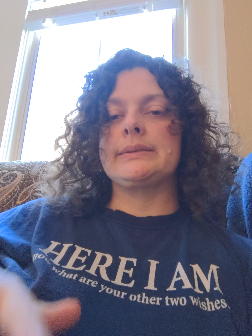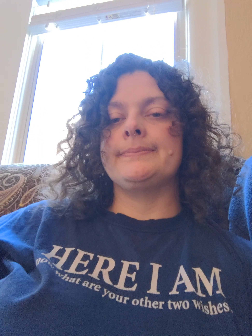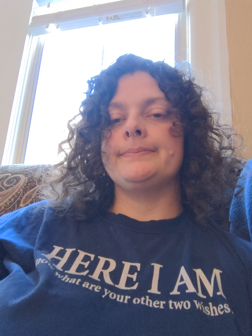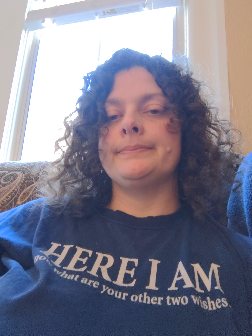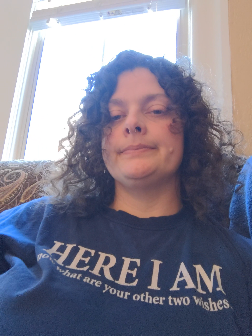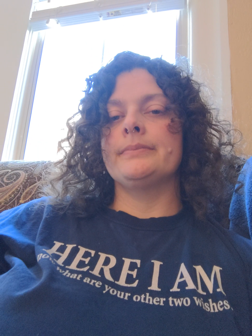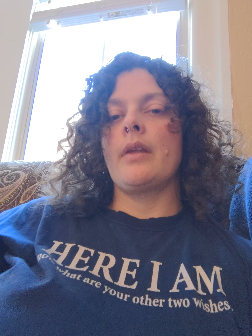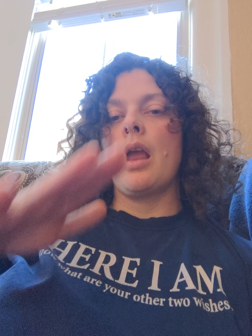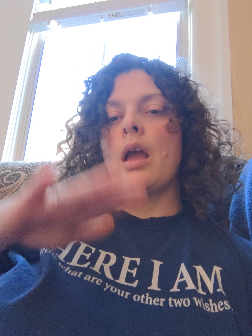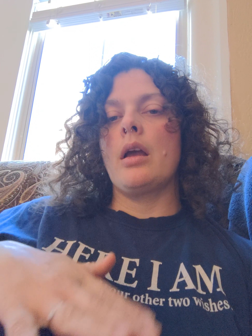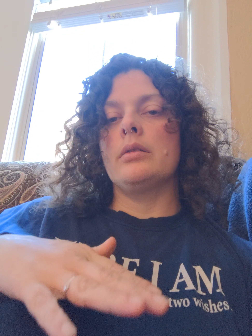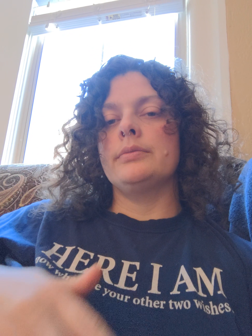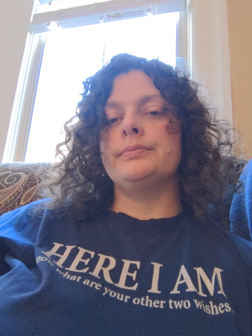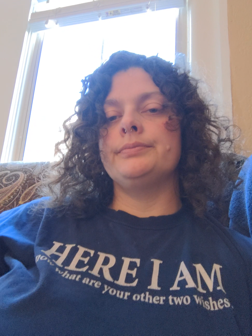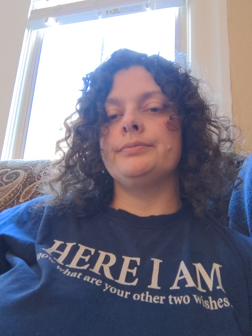on